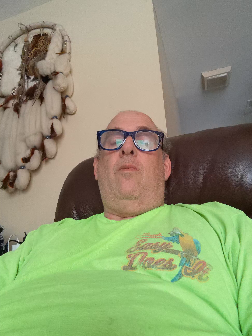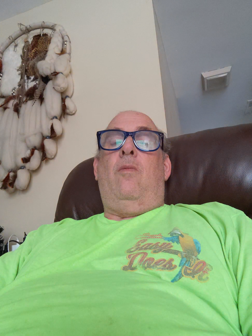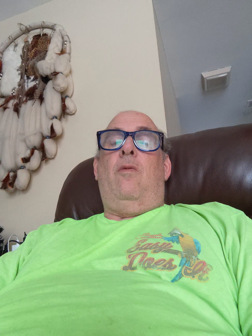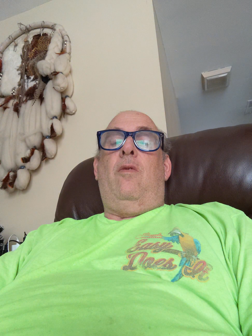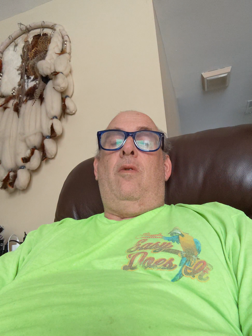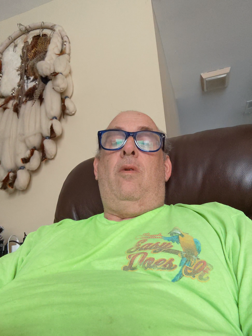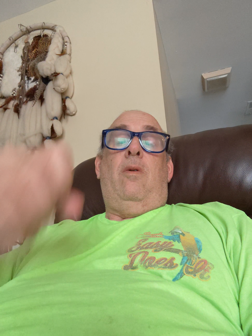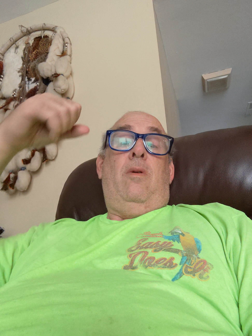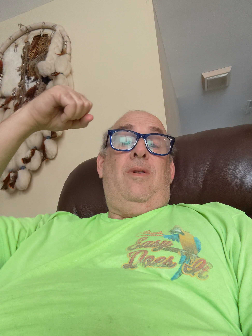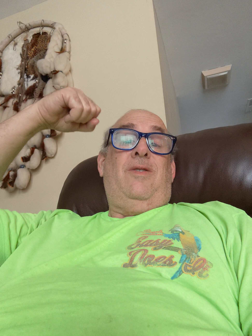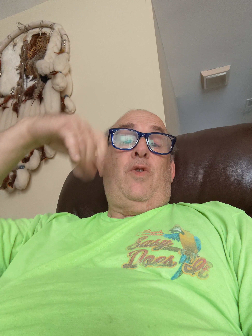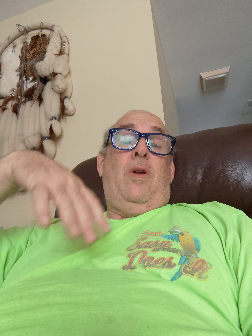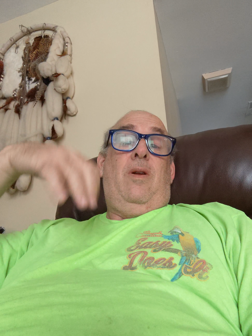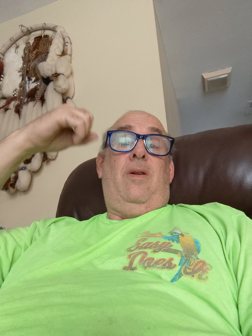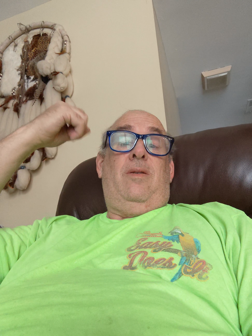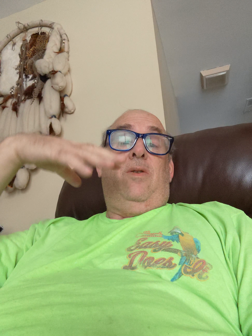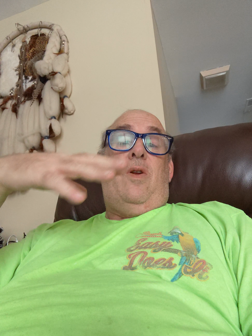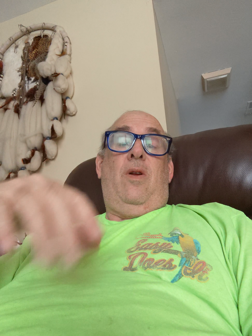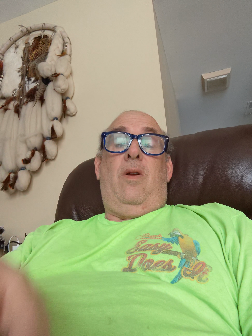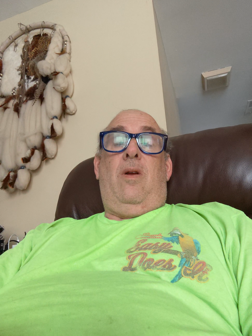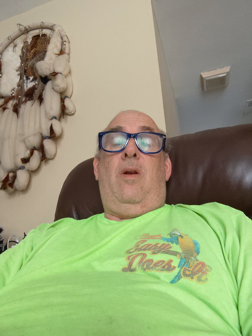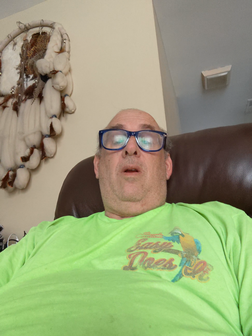shower